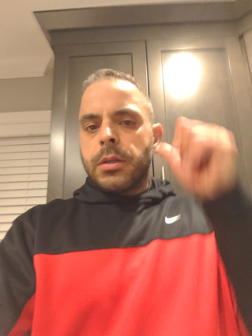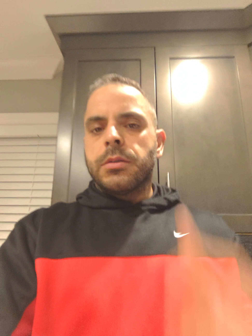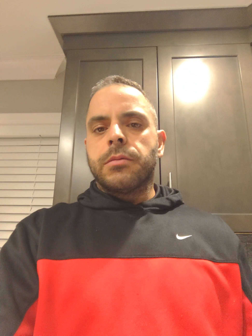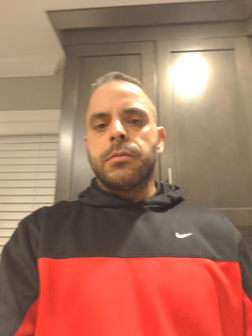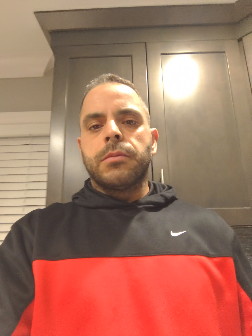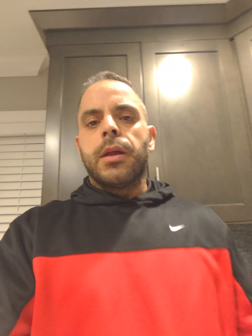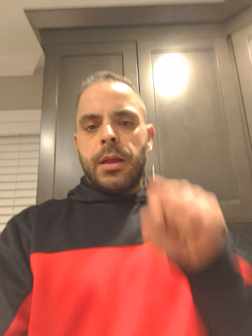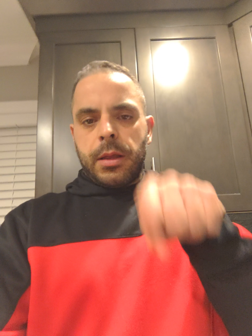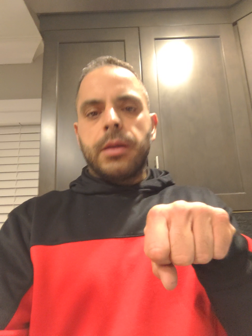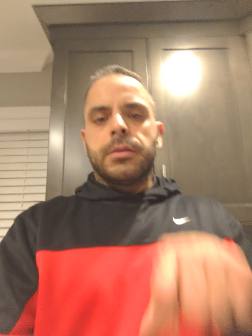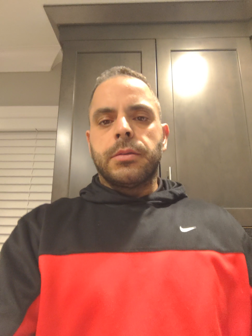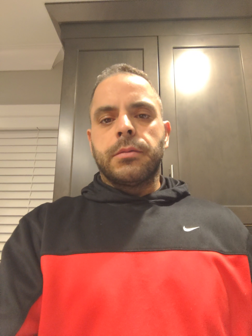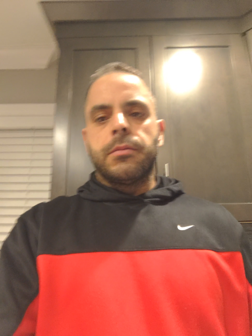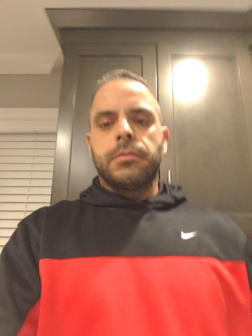can